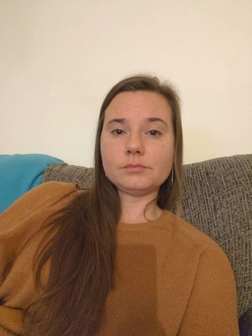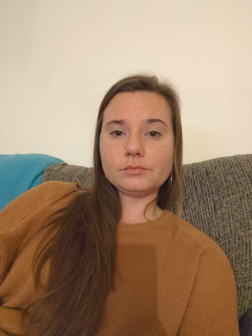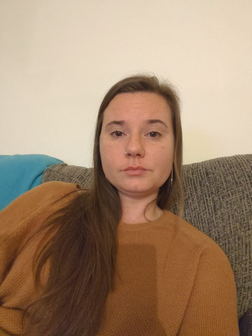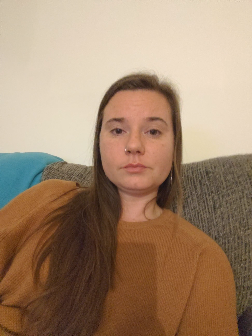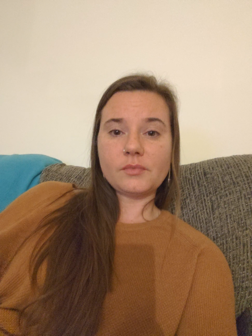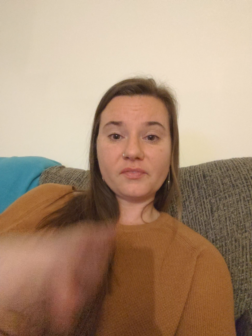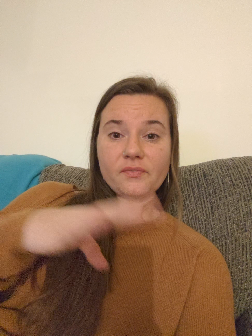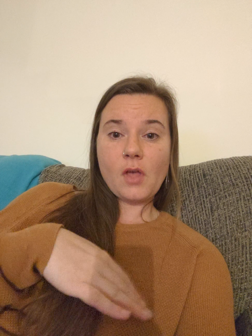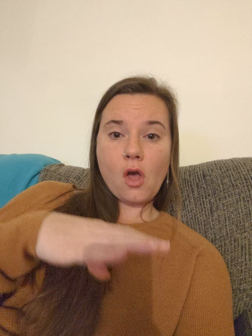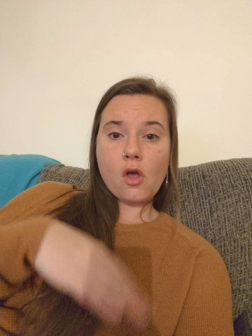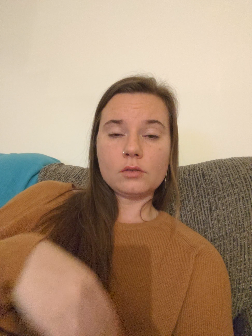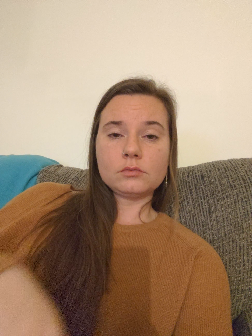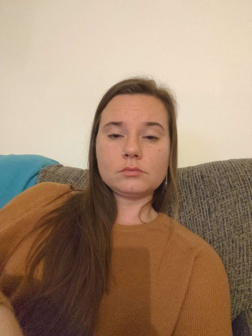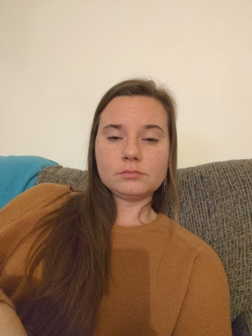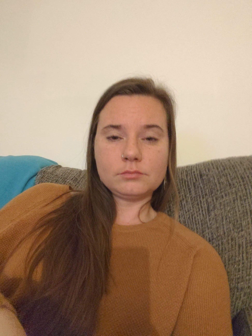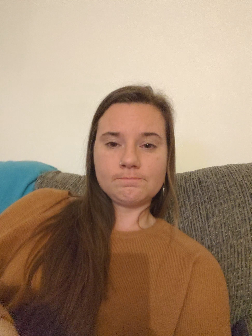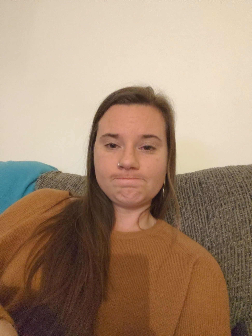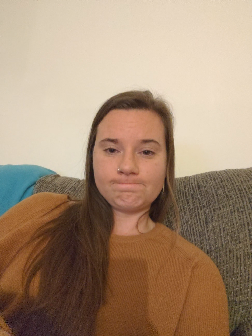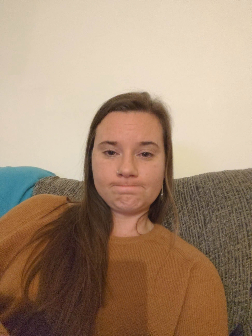fall